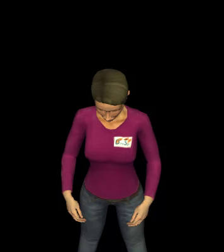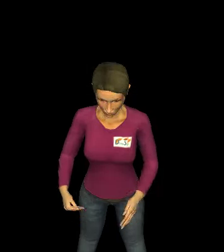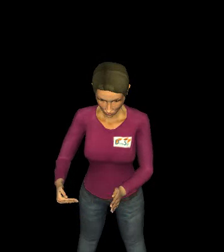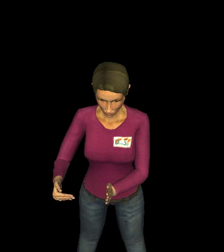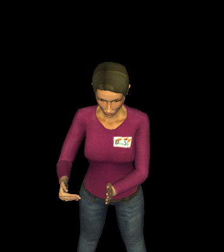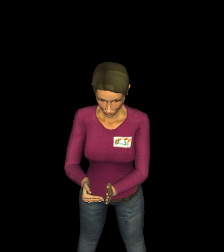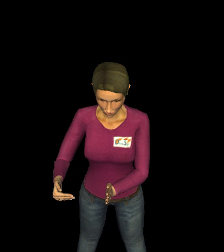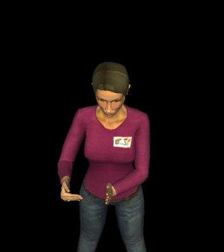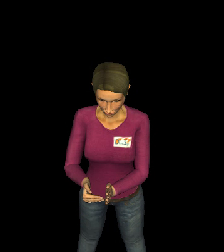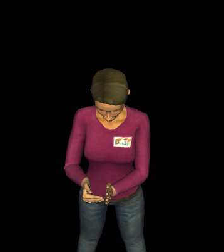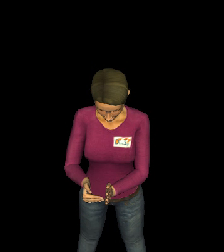مرة أخرى